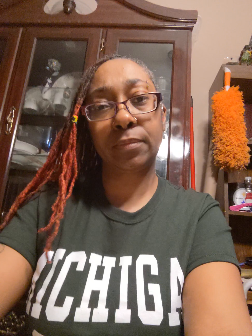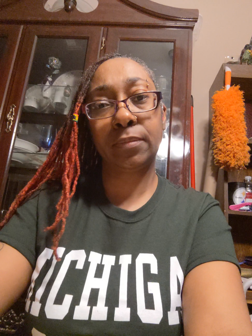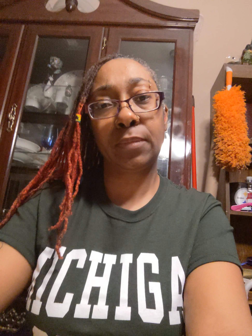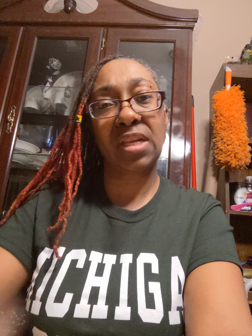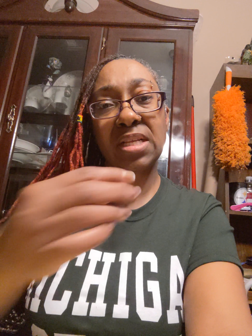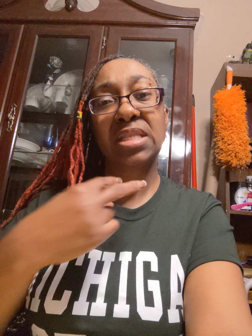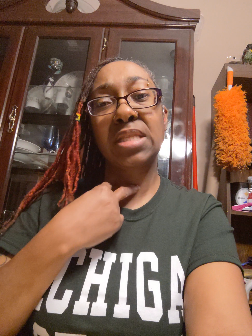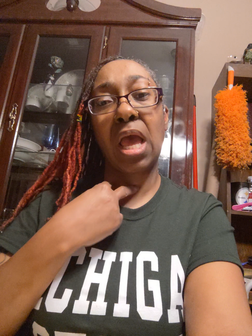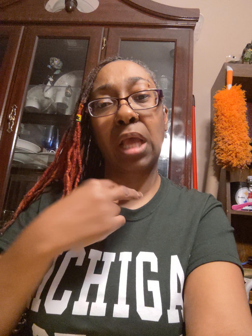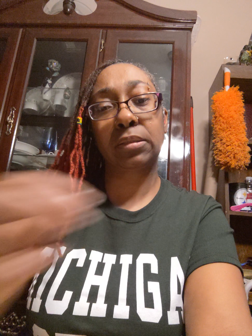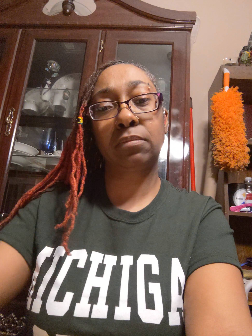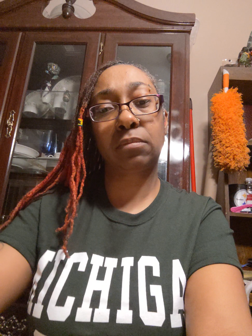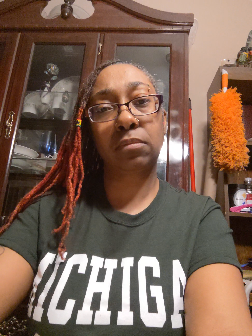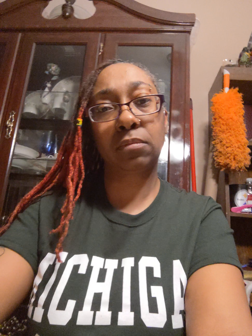stuck